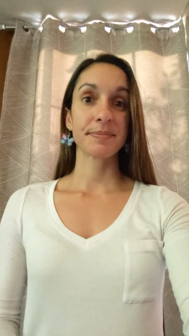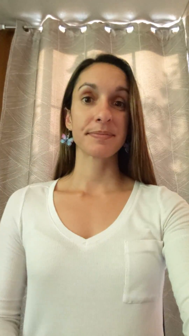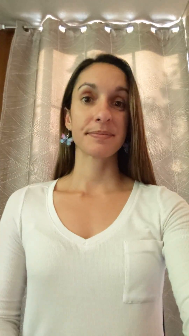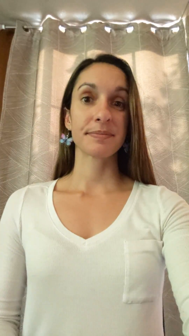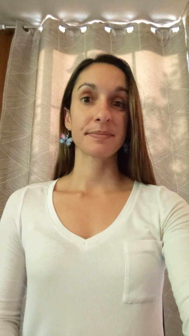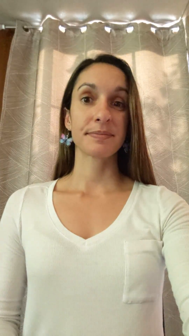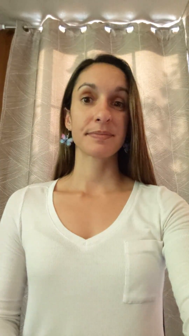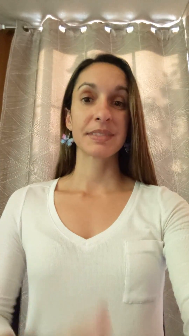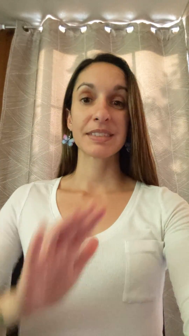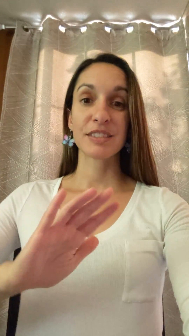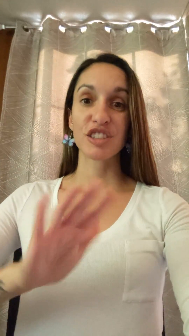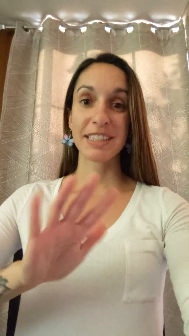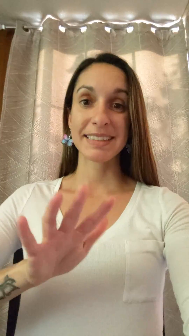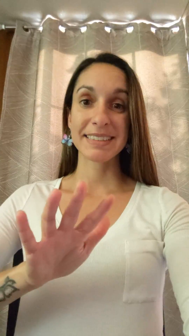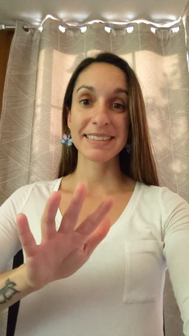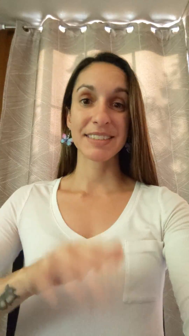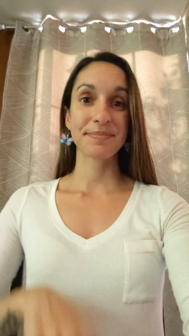cheese